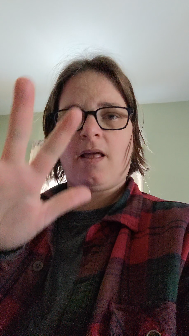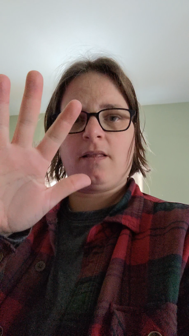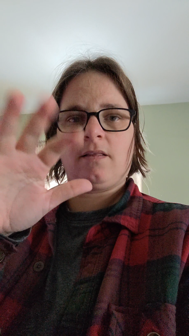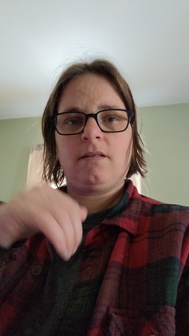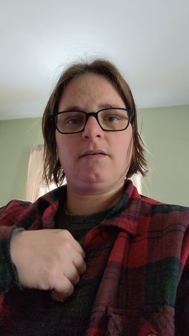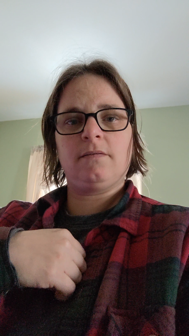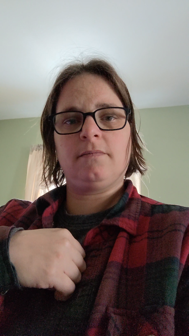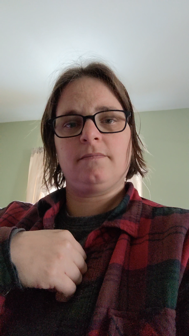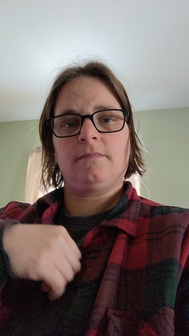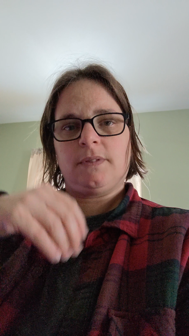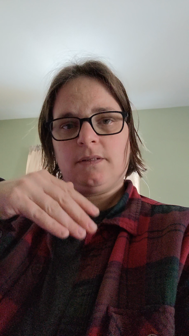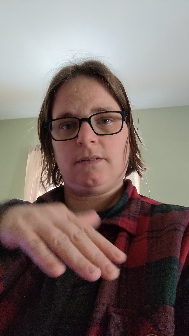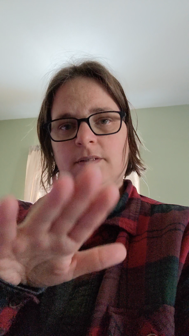enter